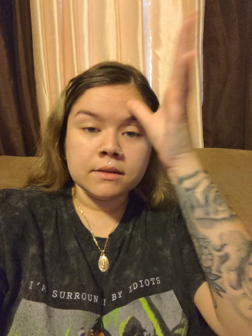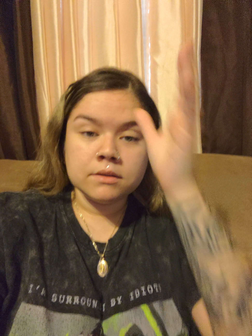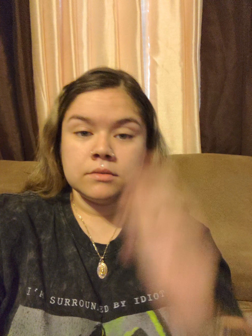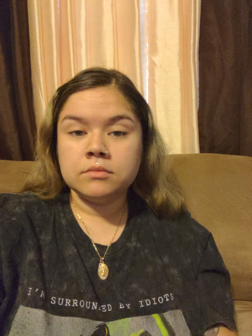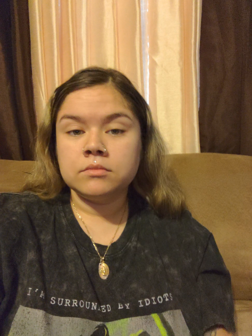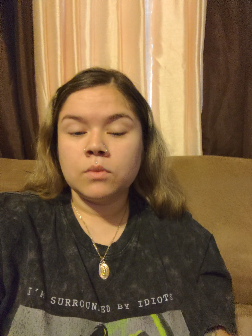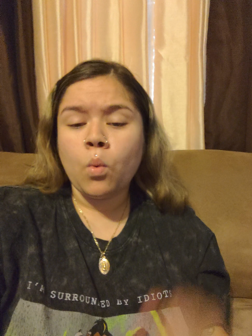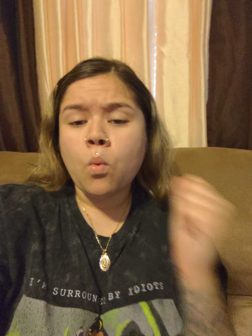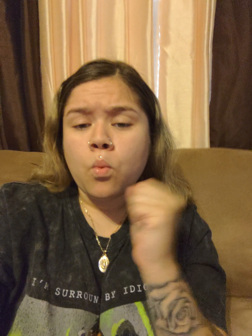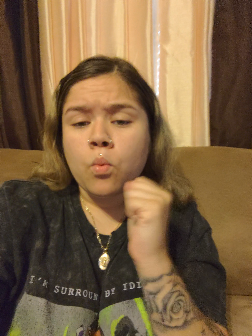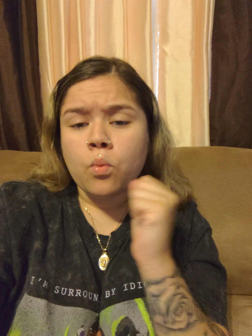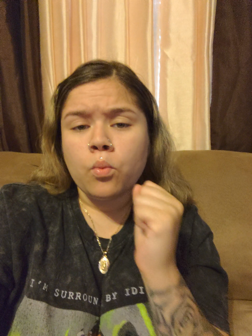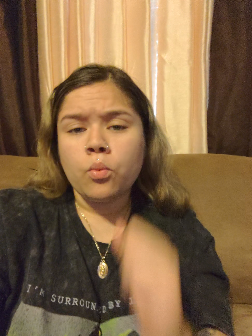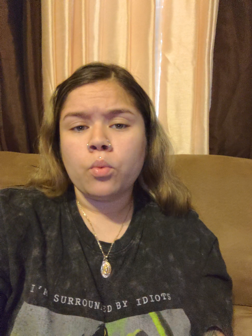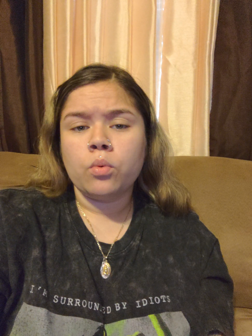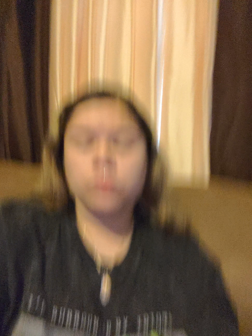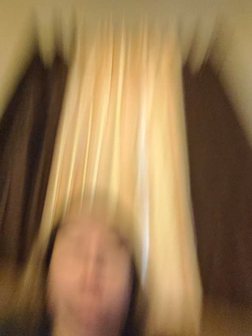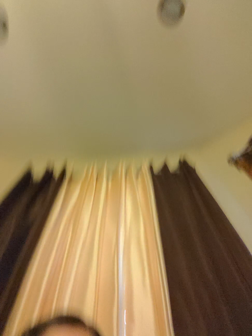cold